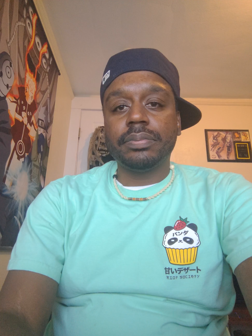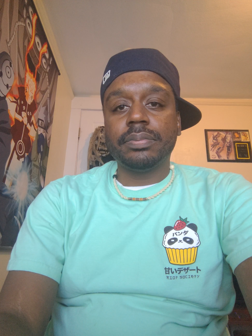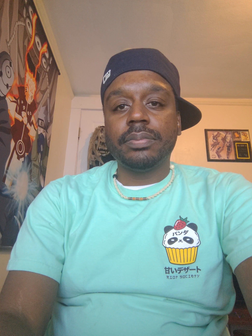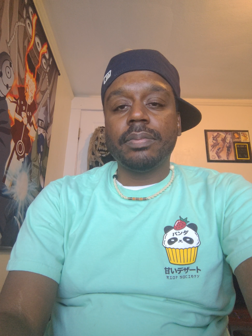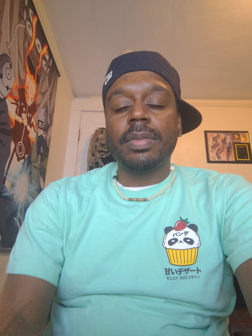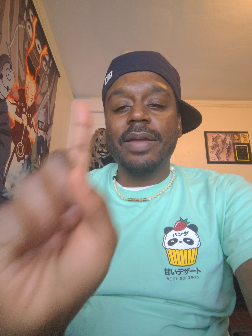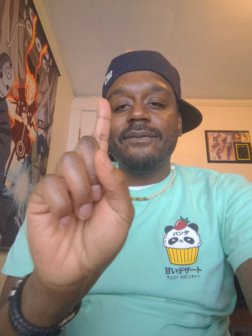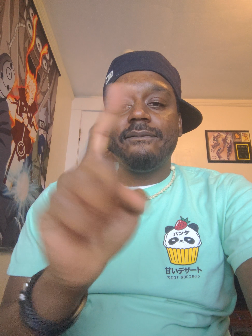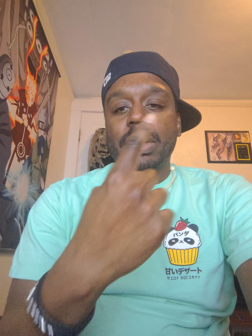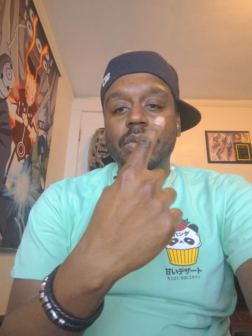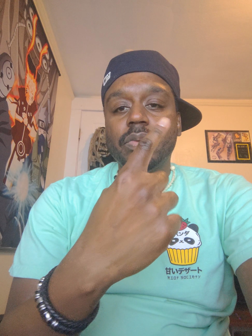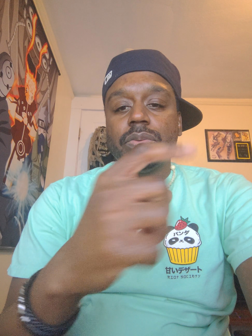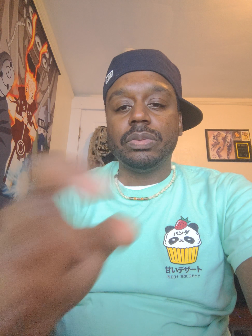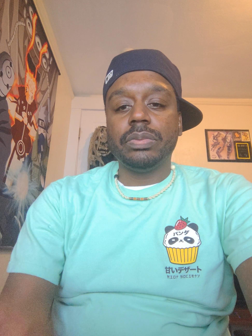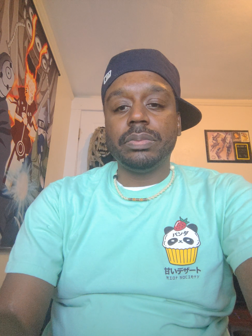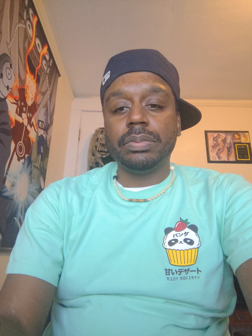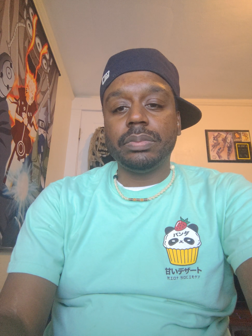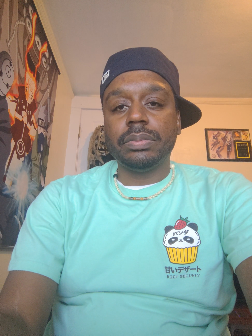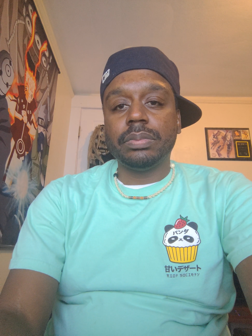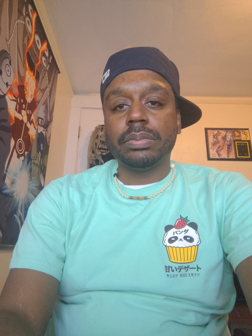first